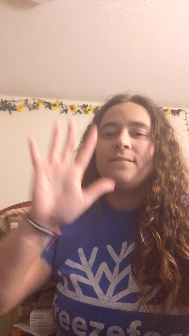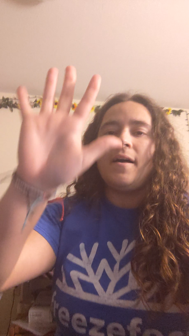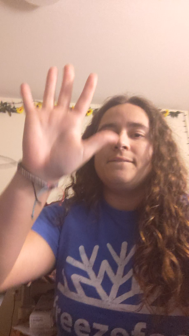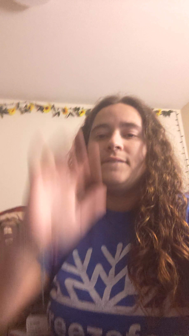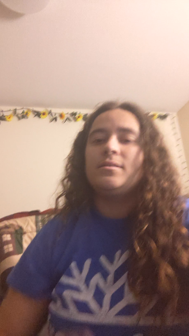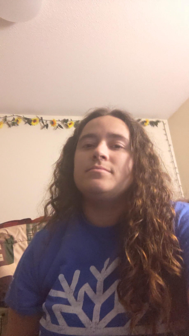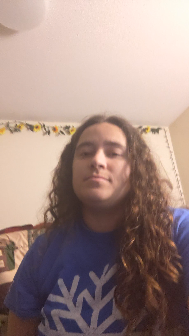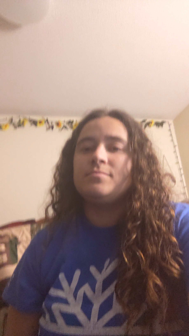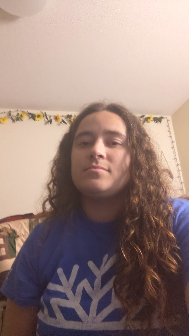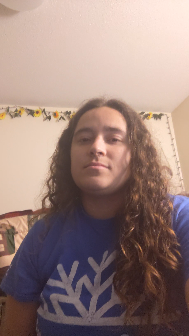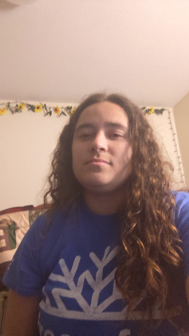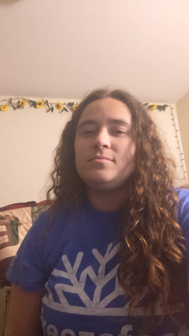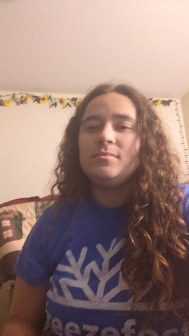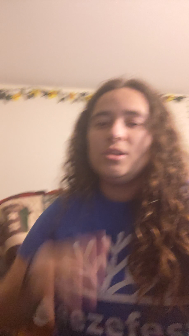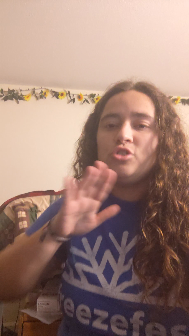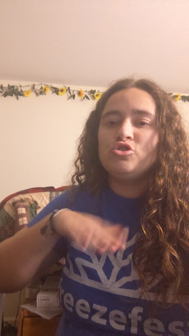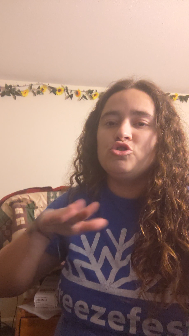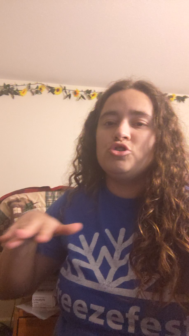children